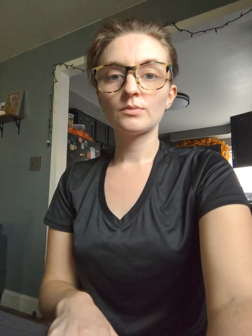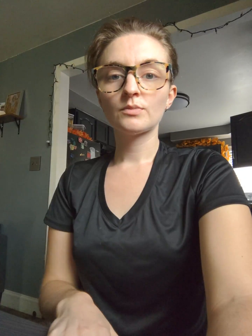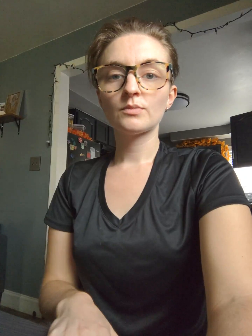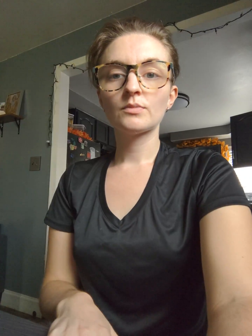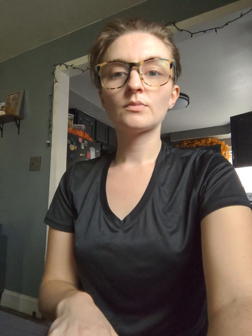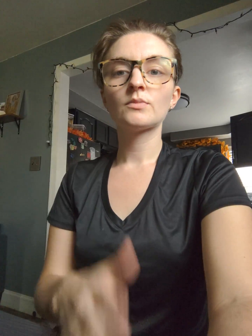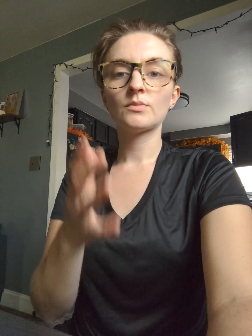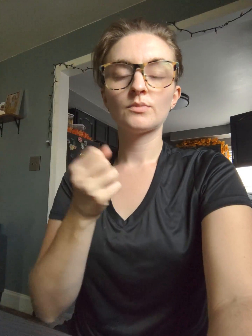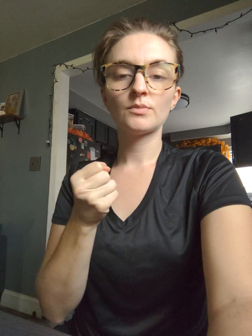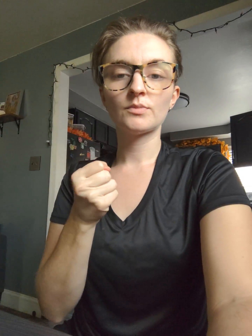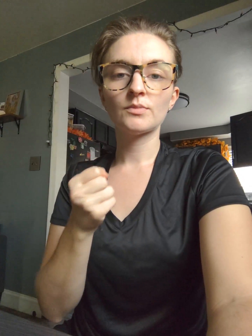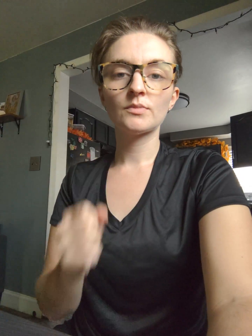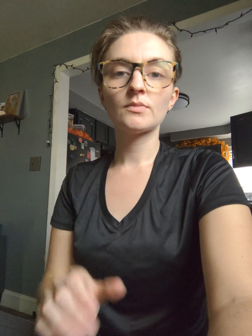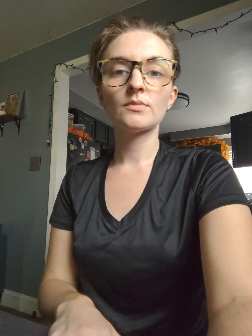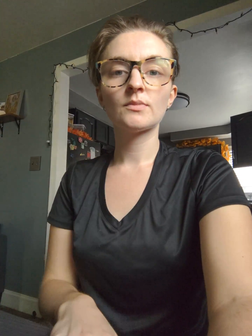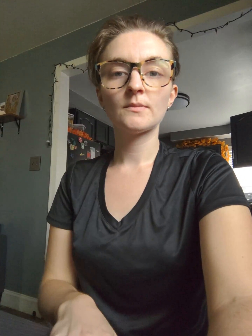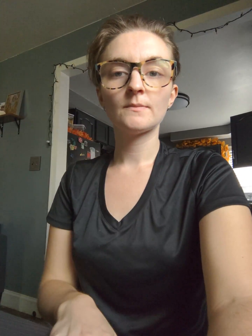catch